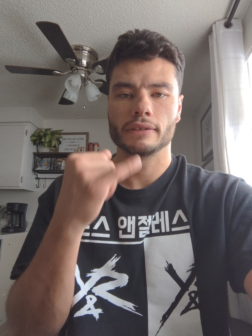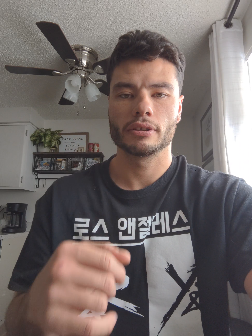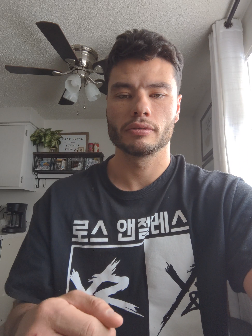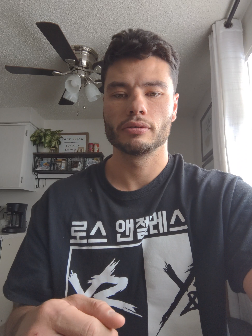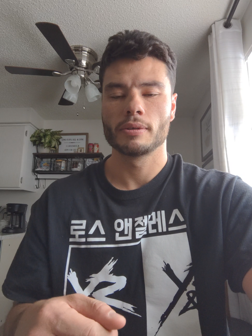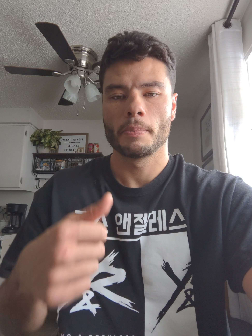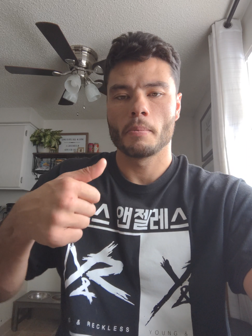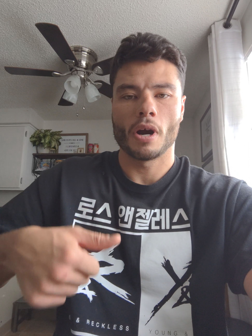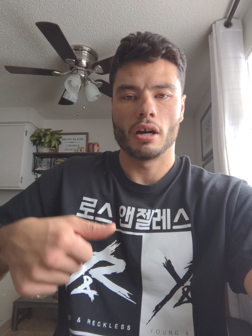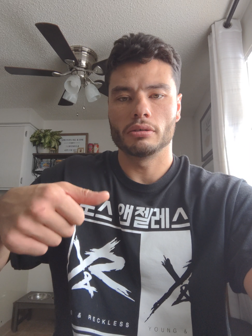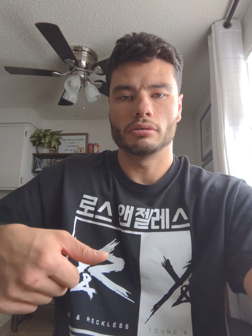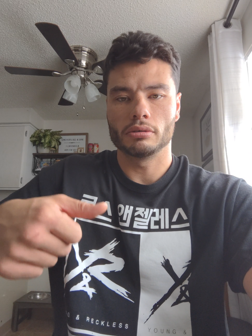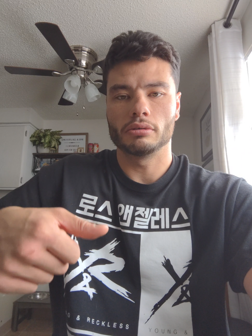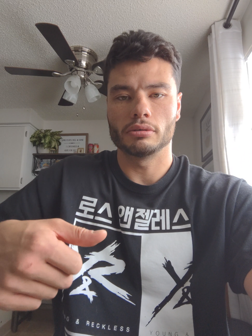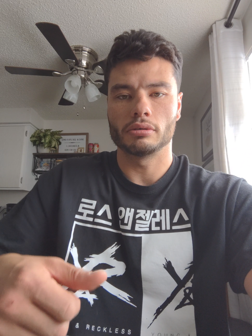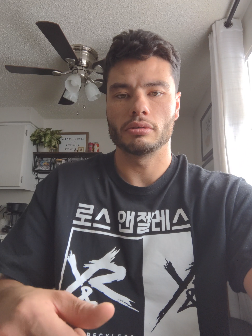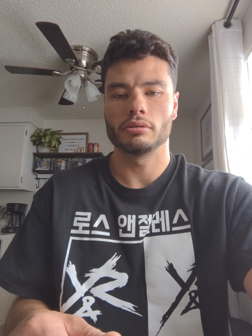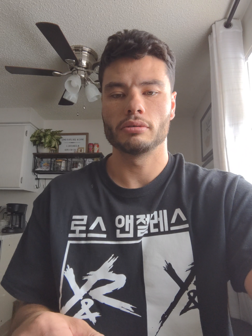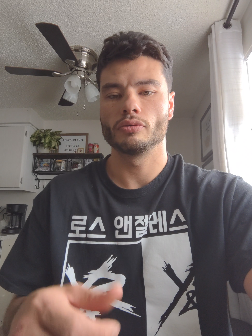puzzle